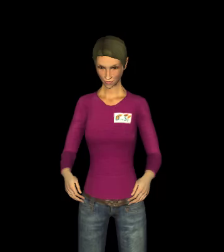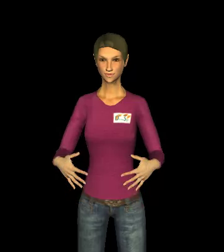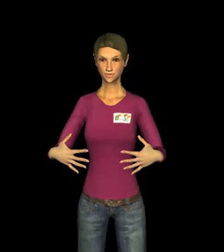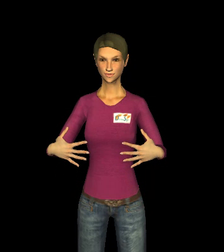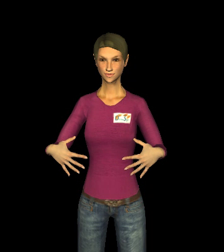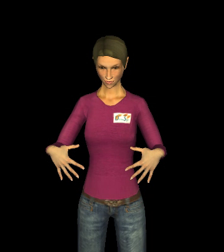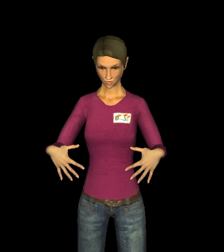تحقيق